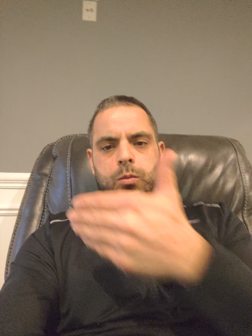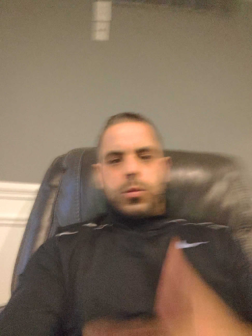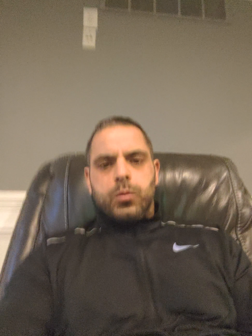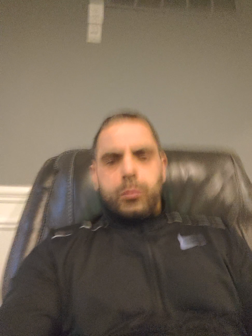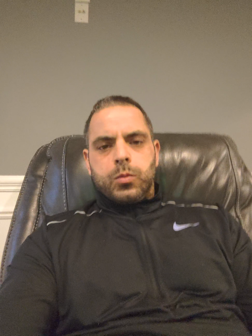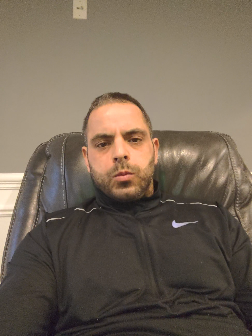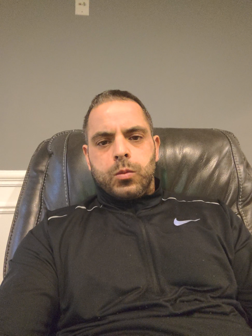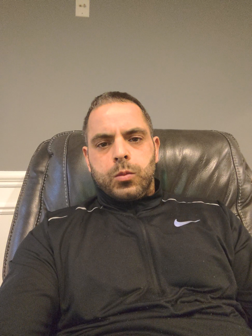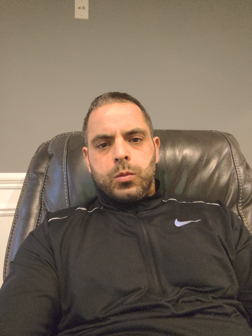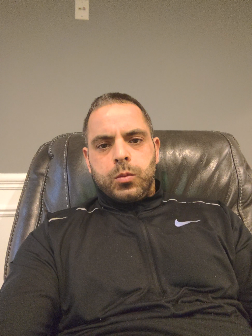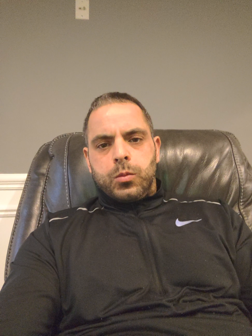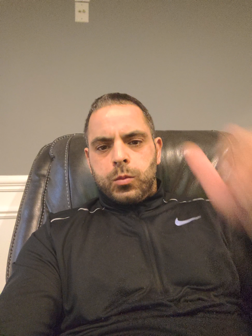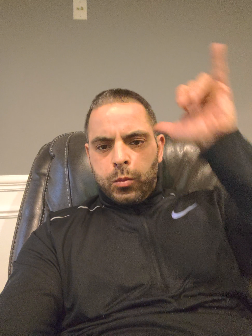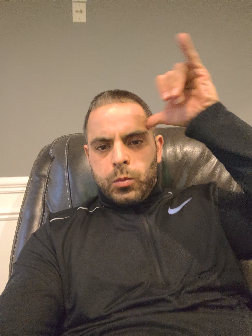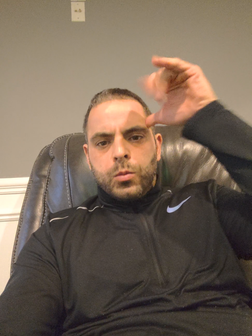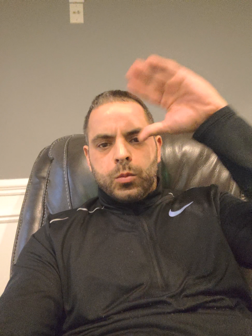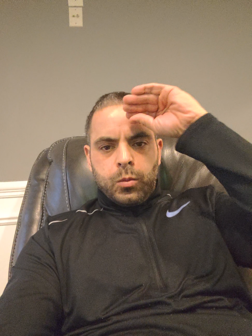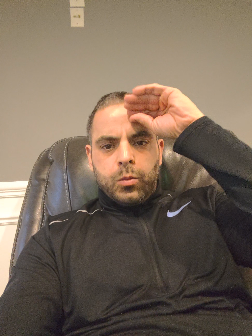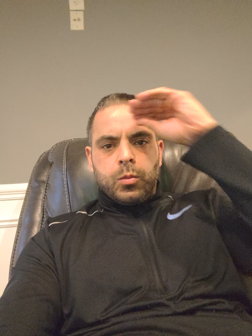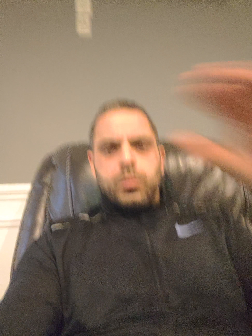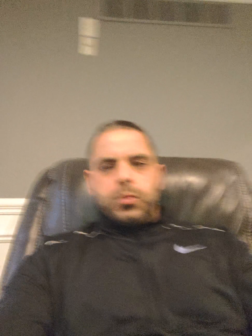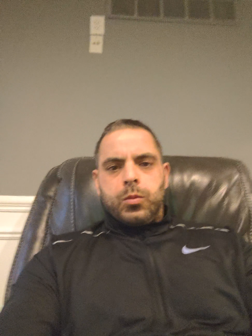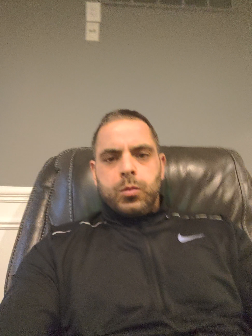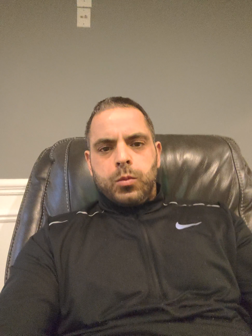cowboy